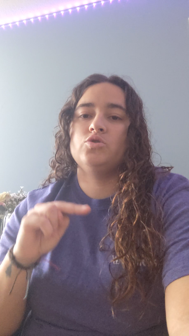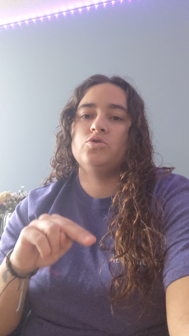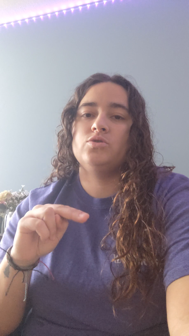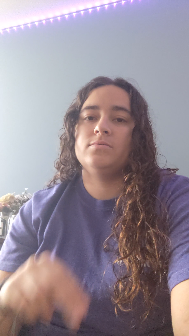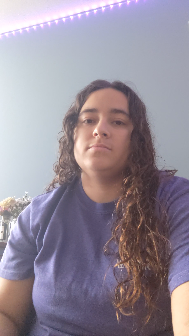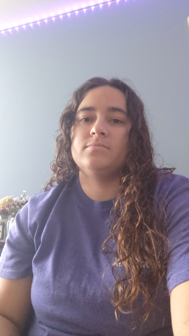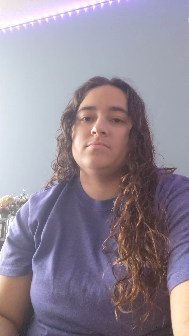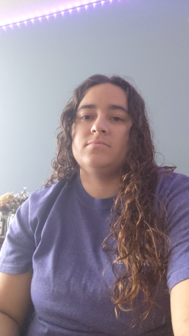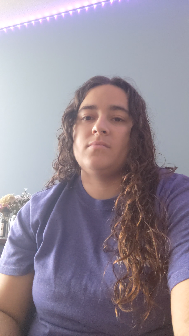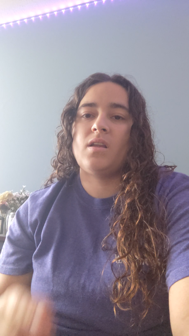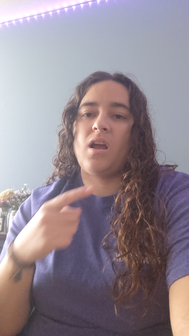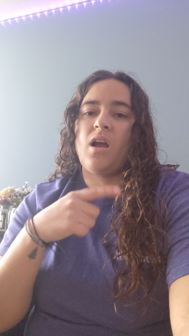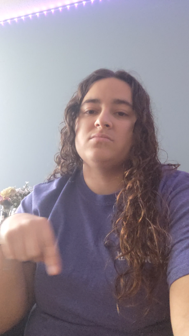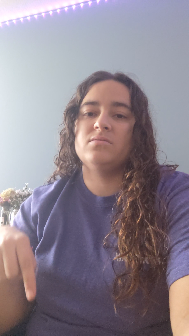cut